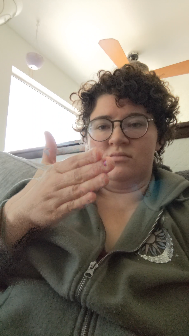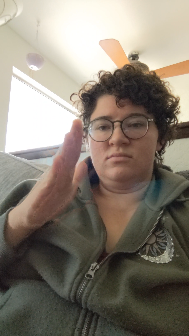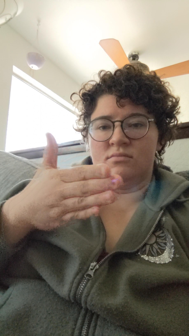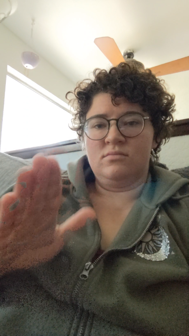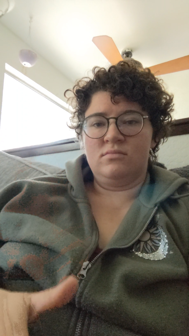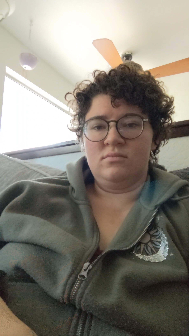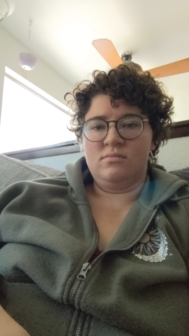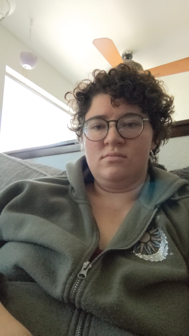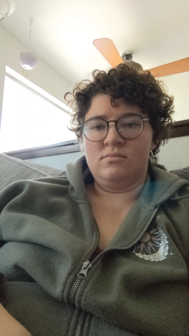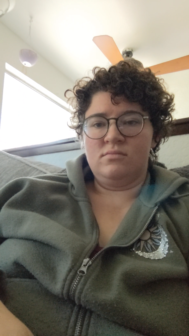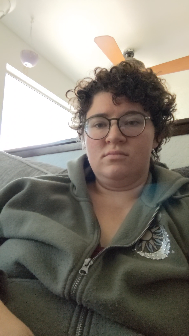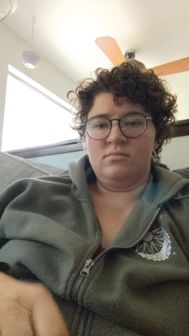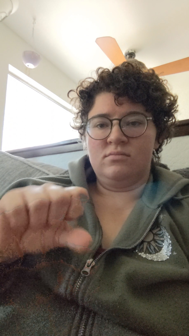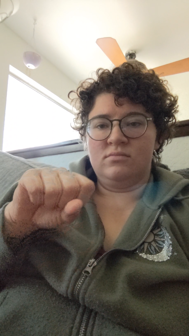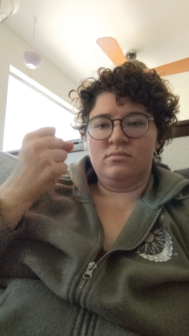break